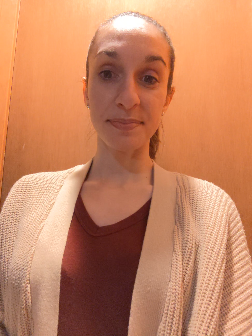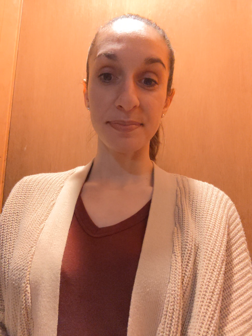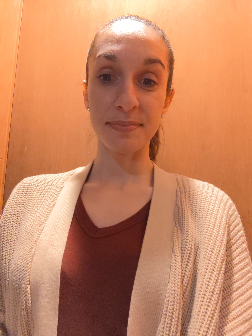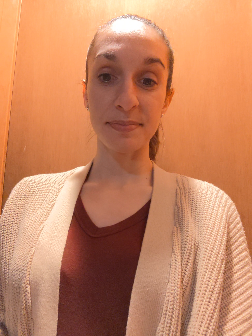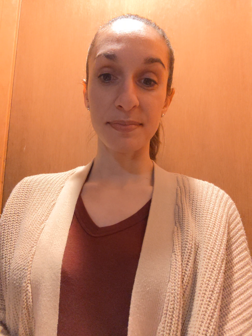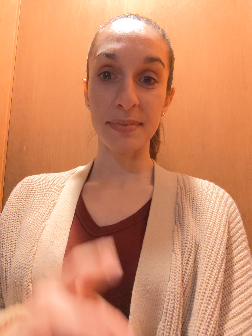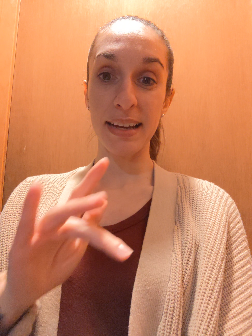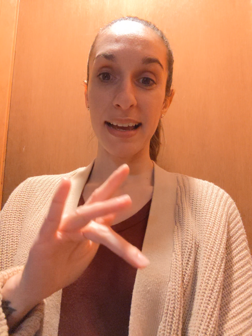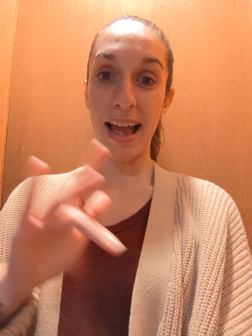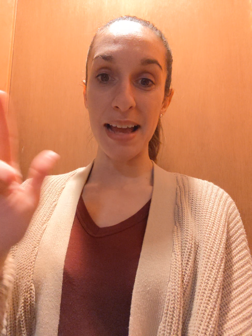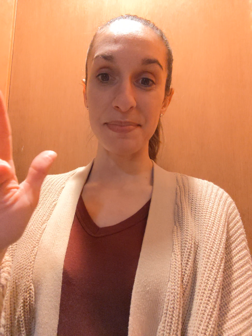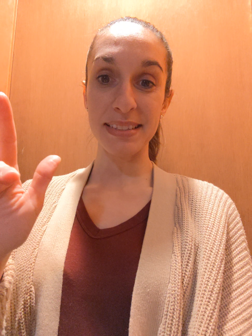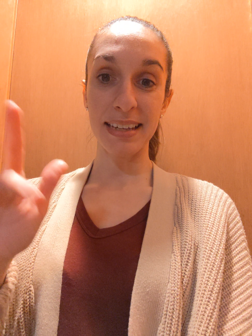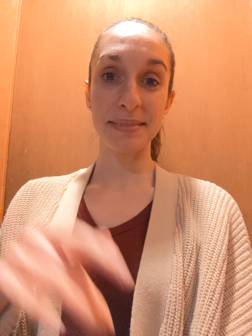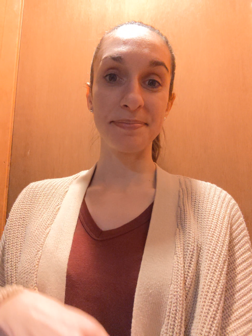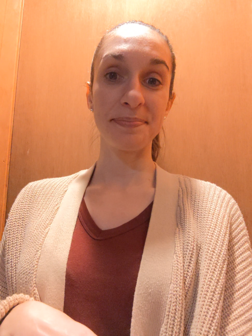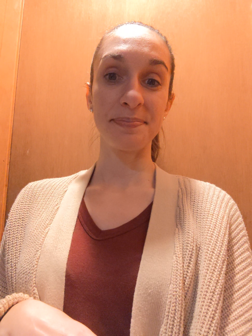empty